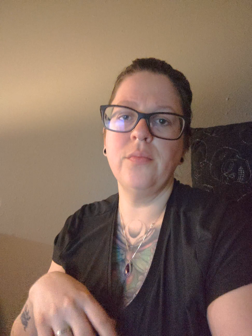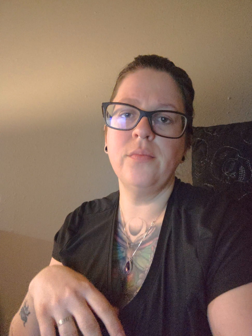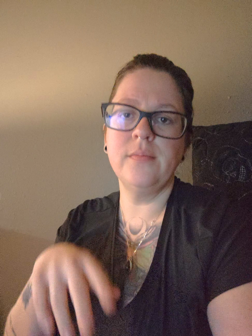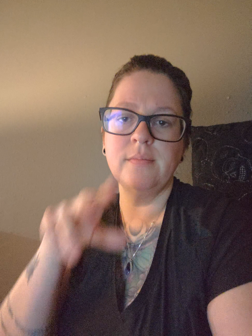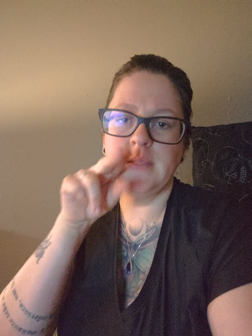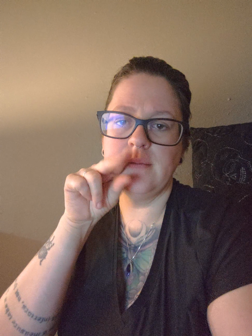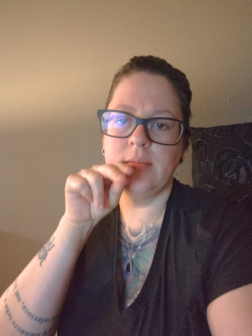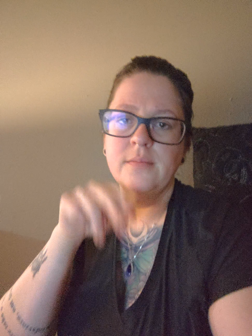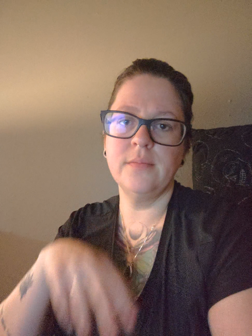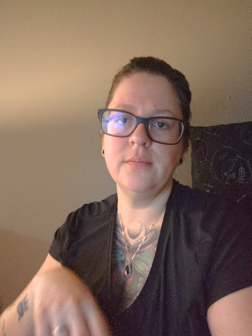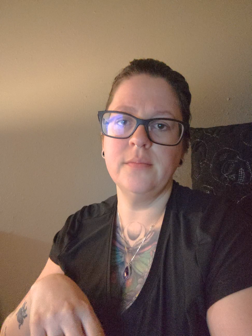duck